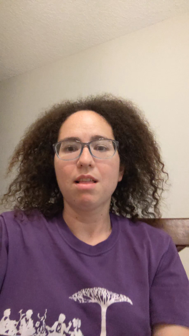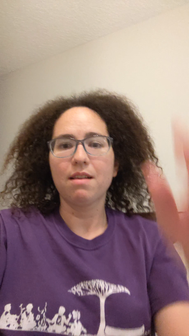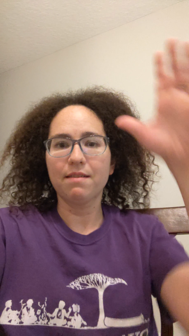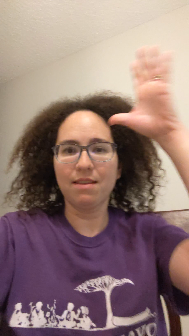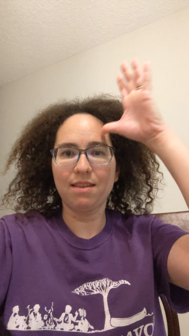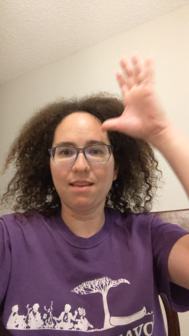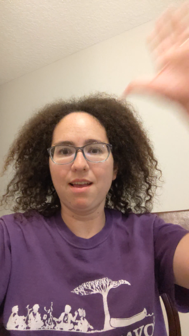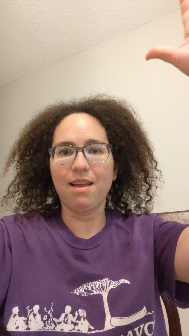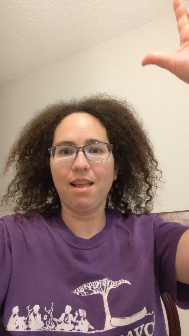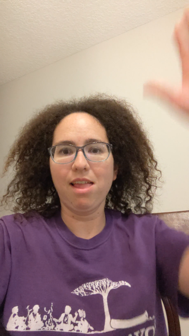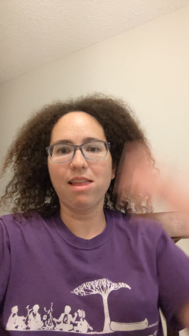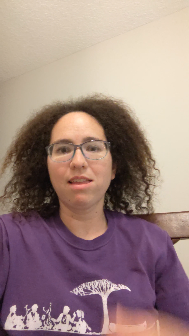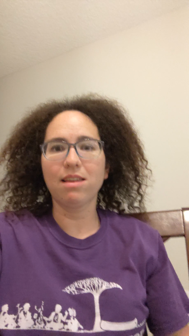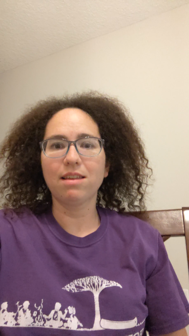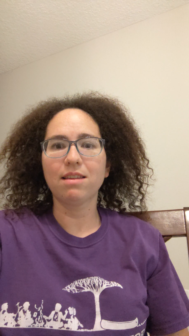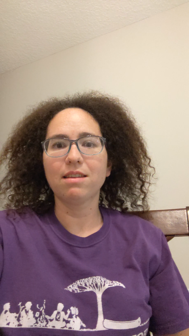moose